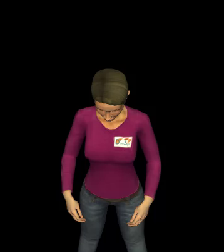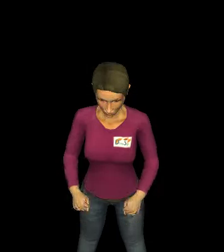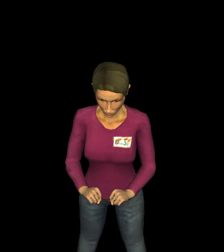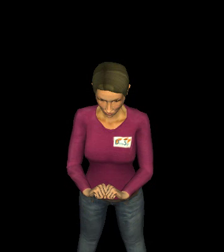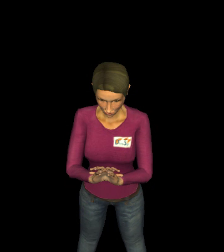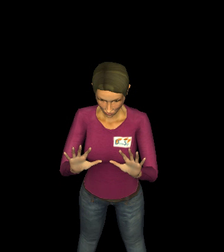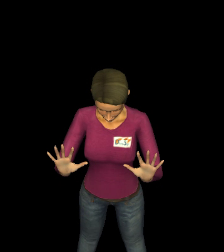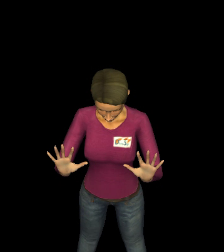واضح